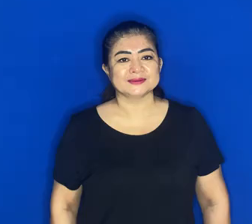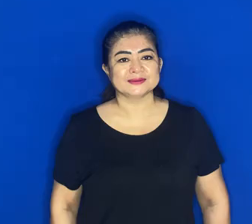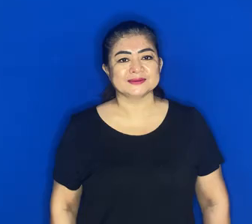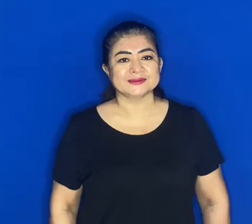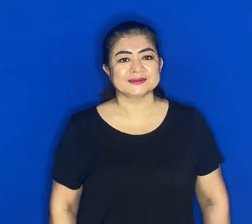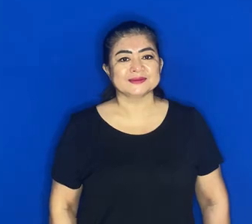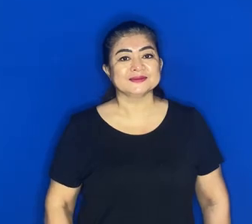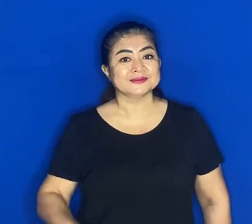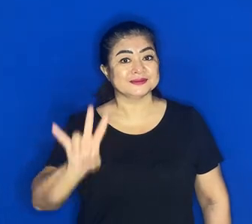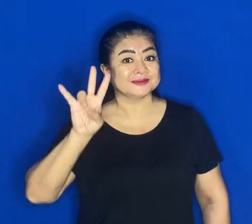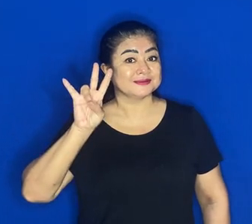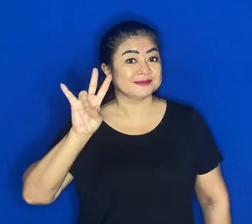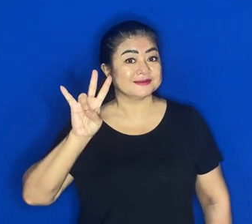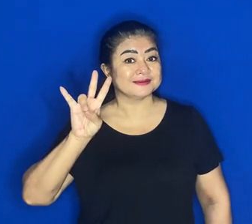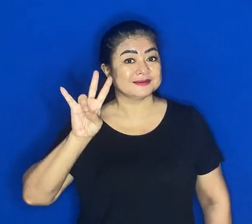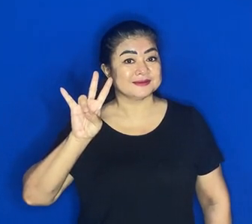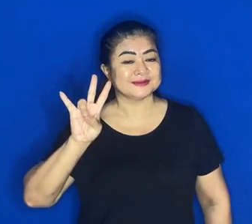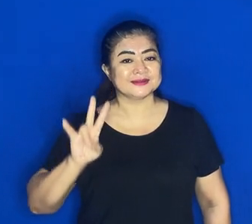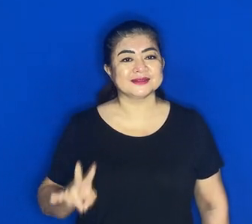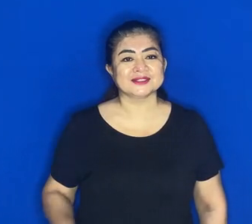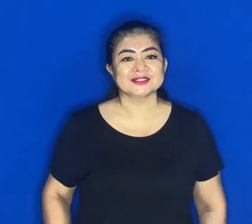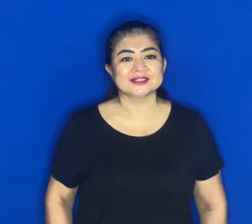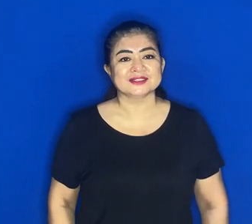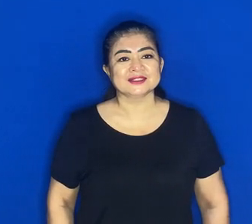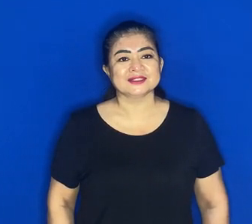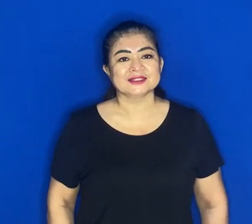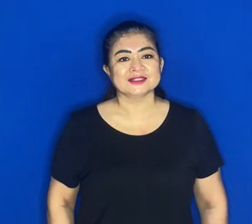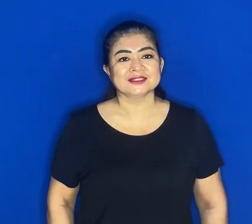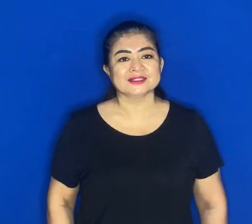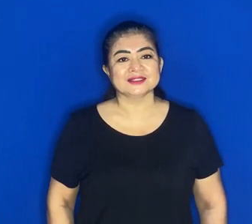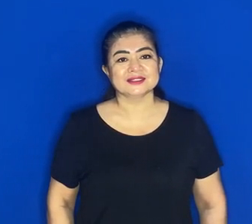seven